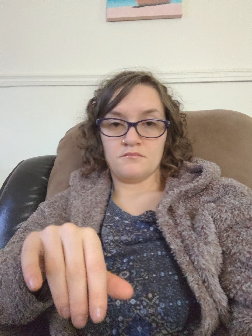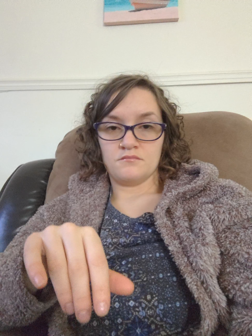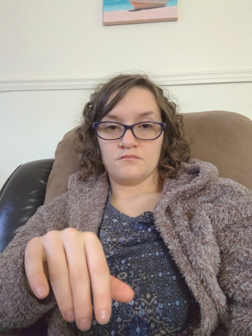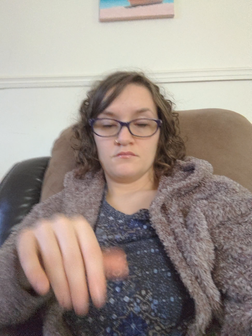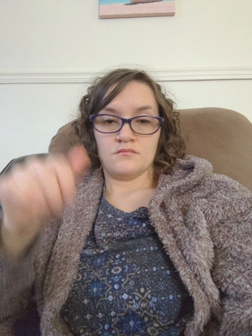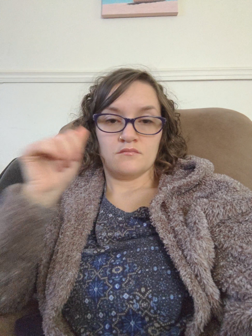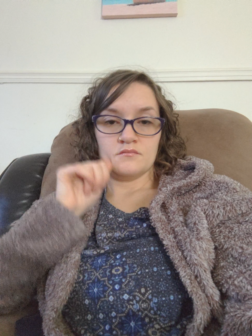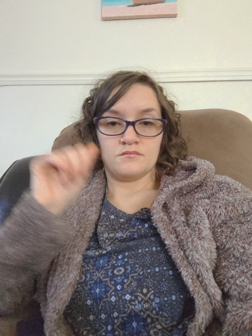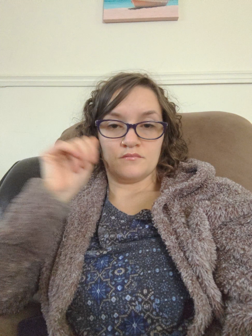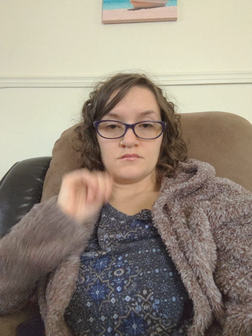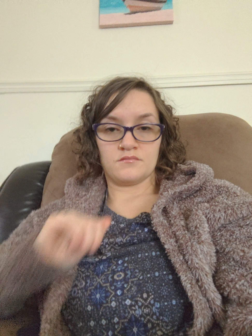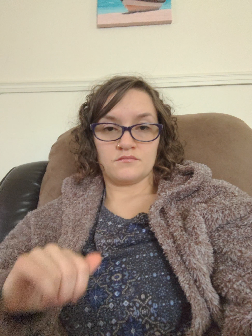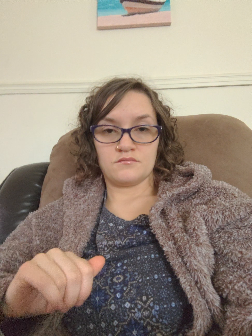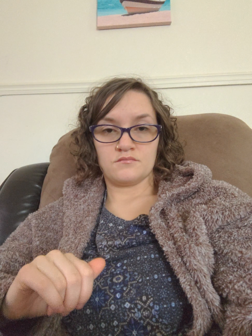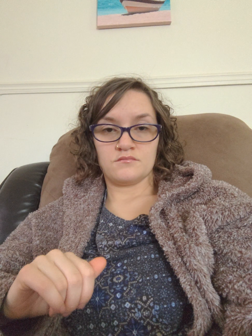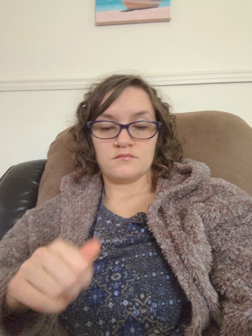aunt